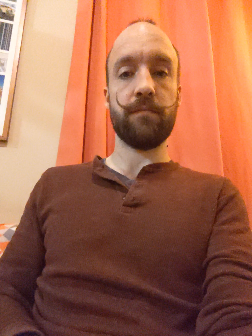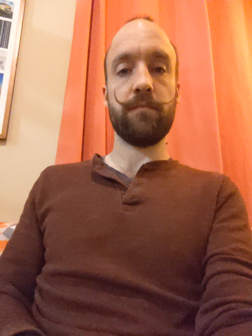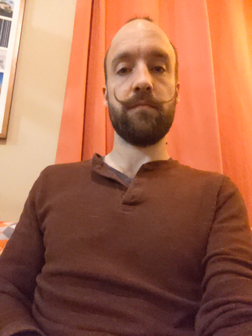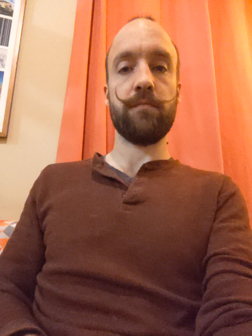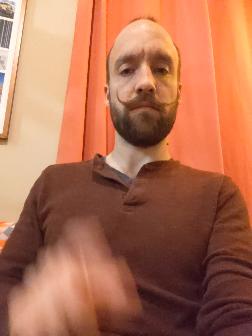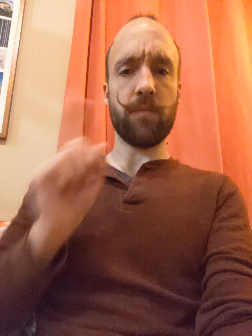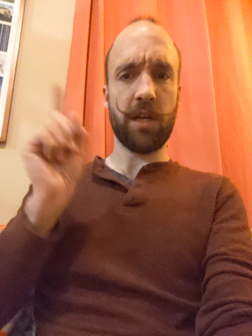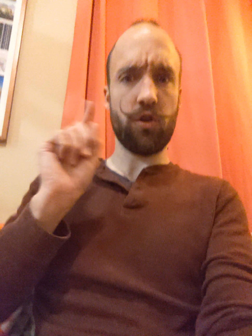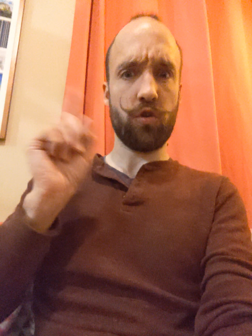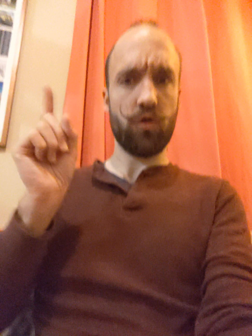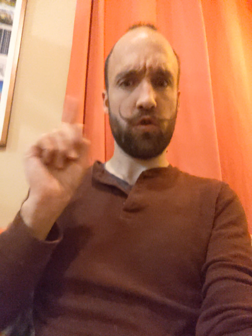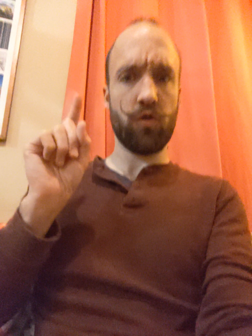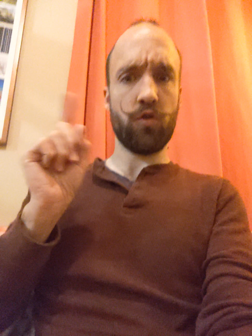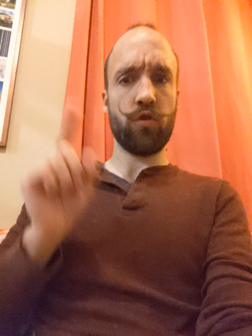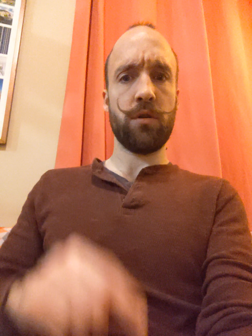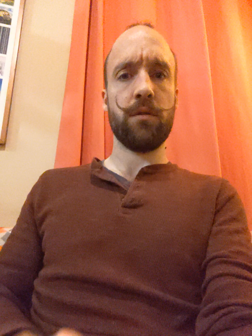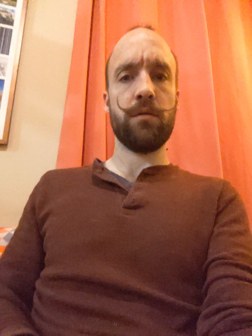where